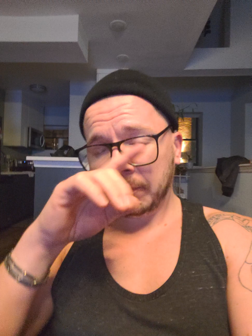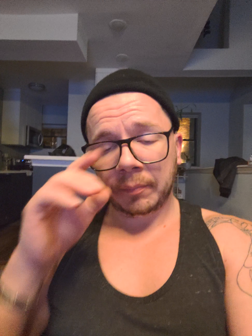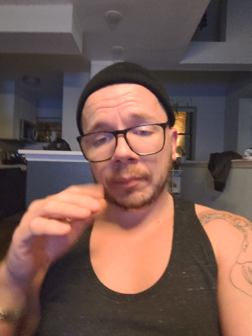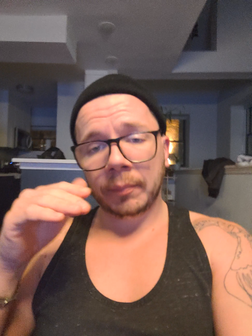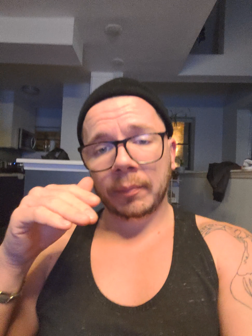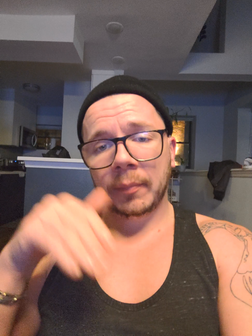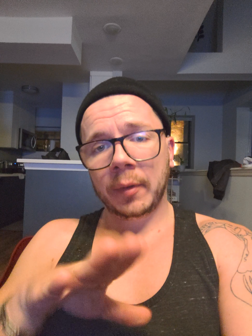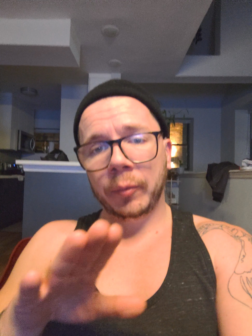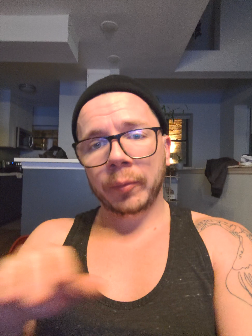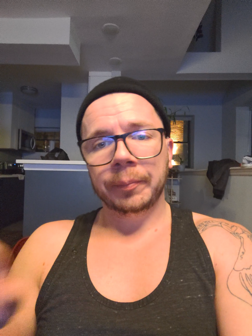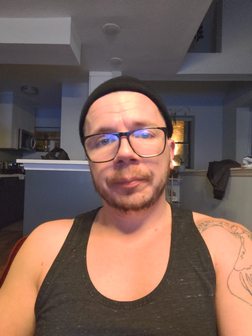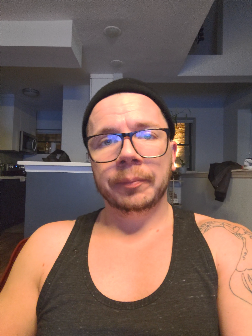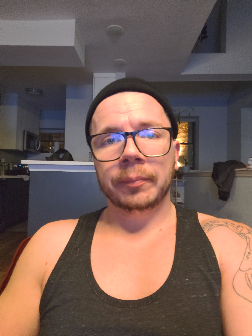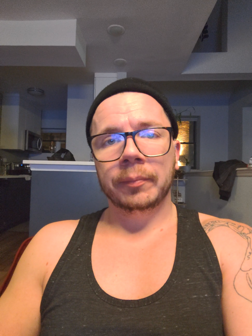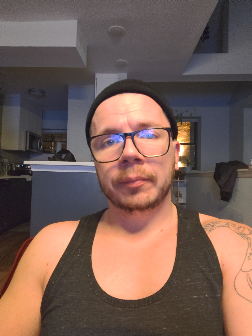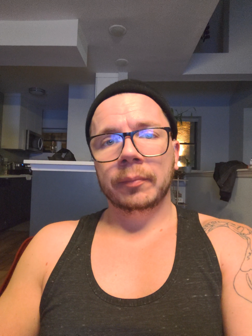into